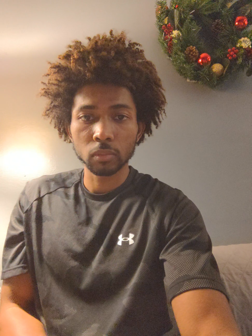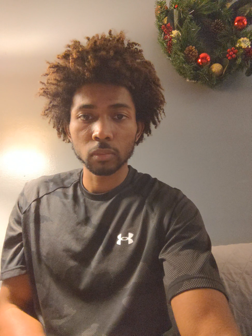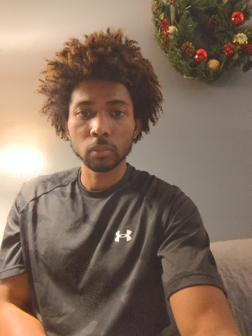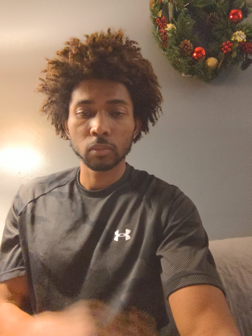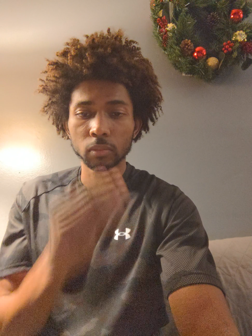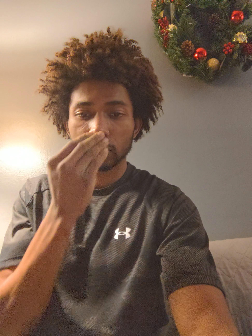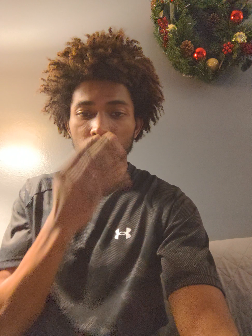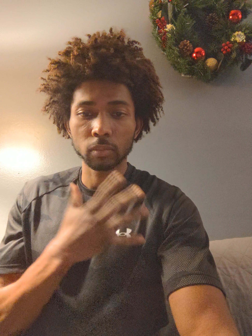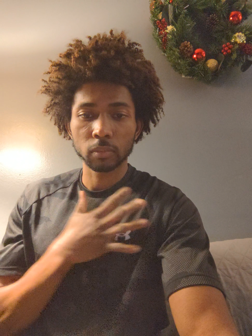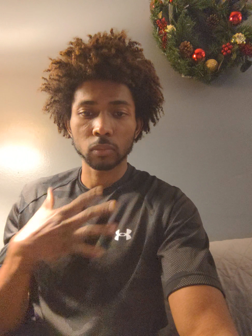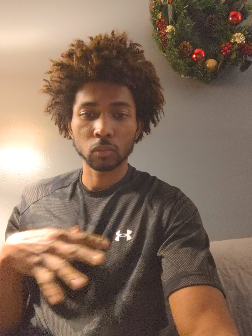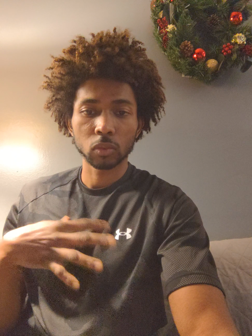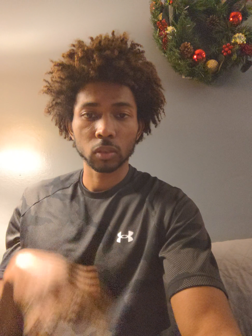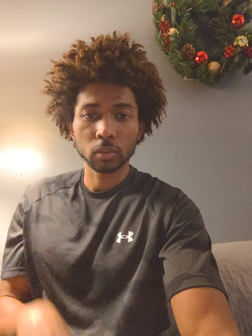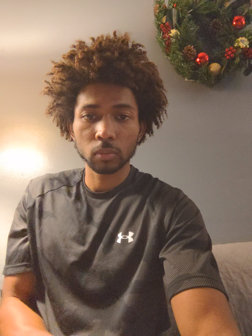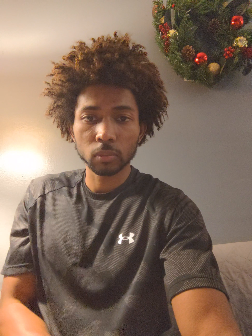pajamas